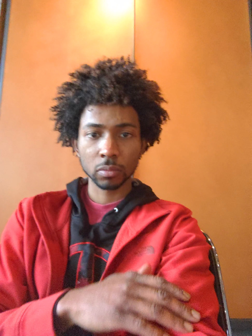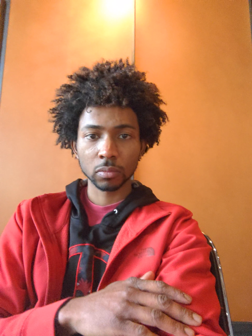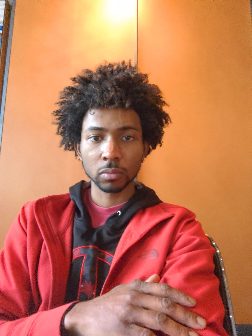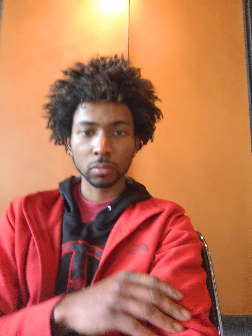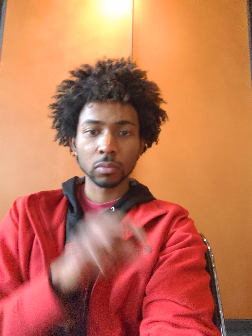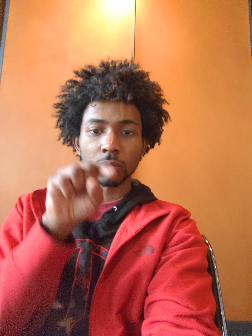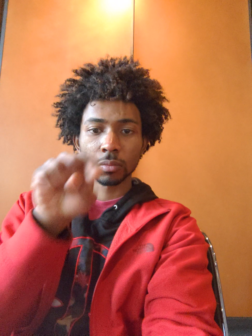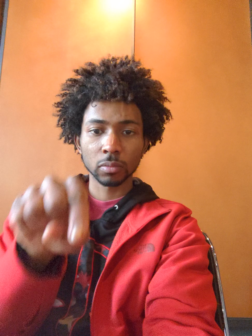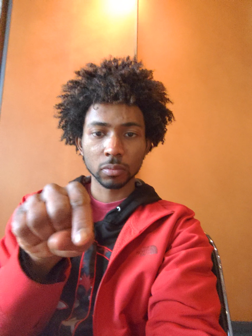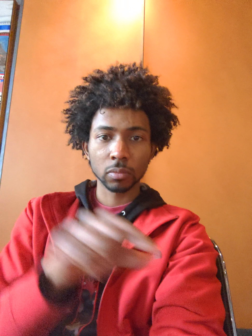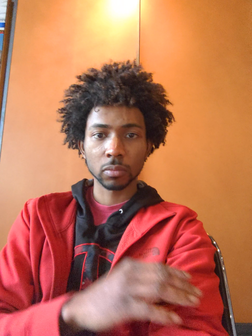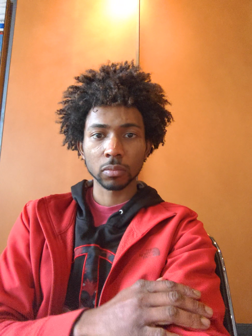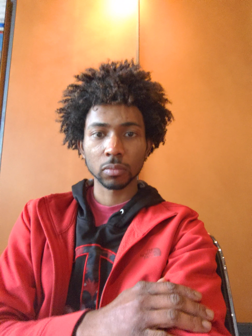there